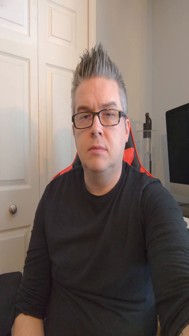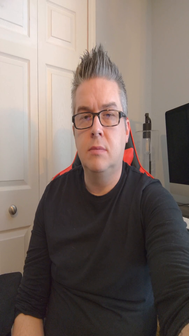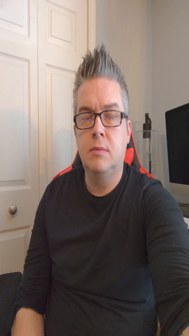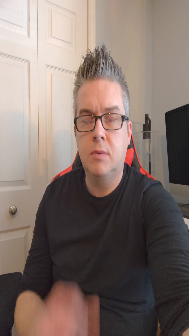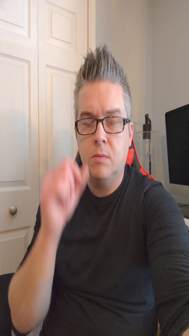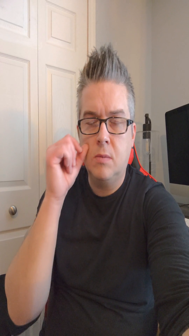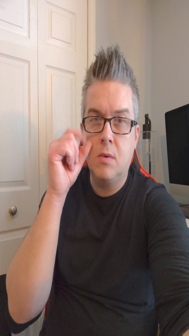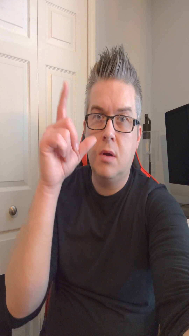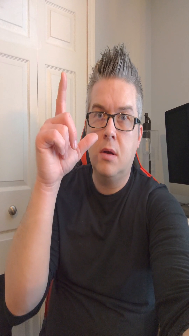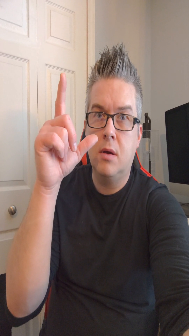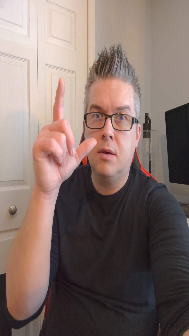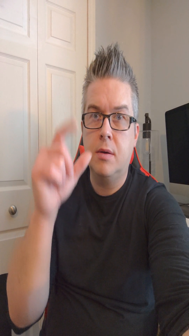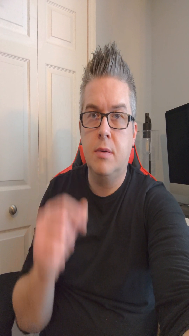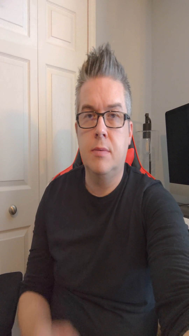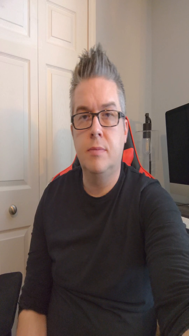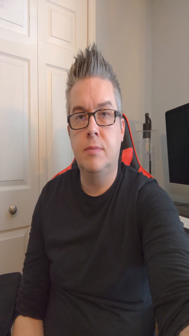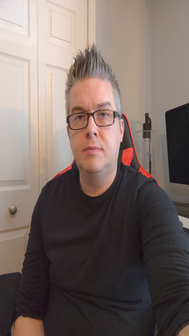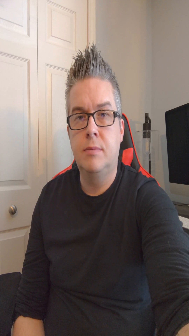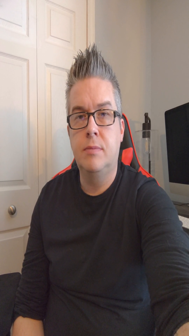wake